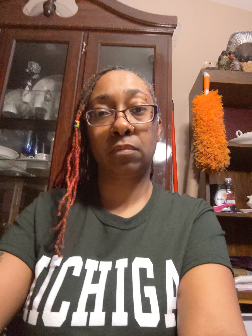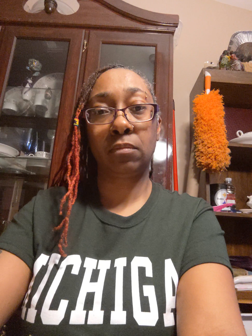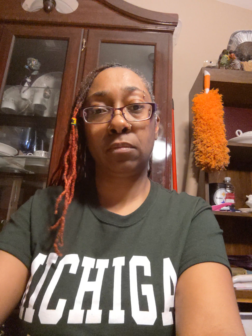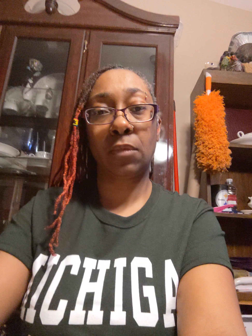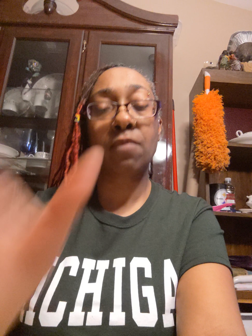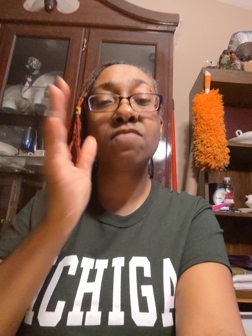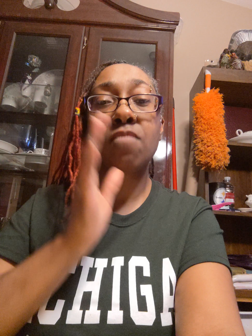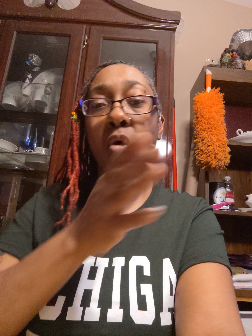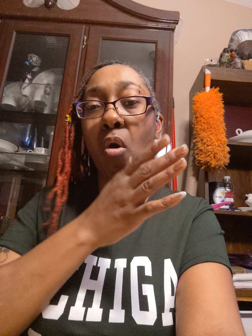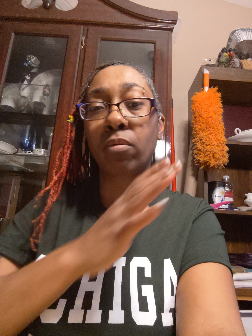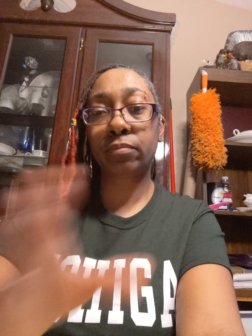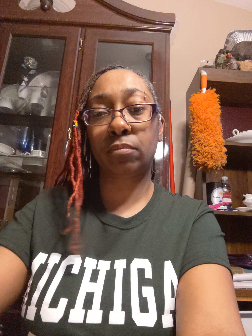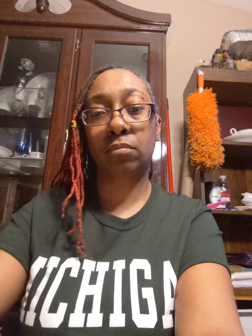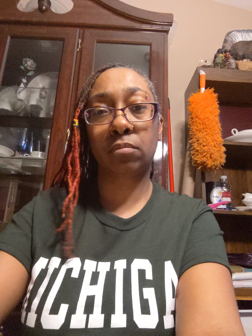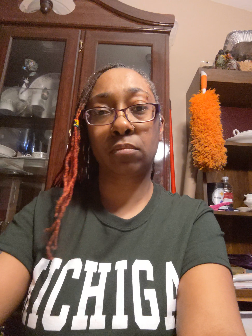farm